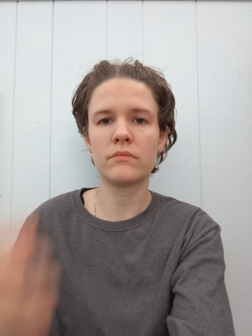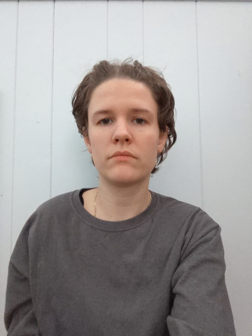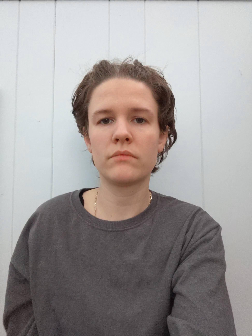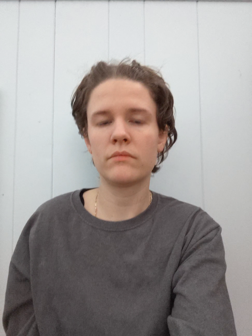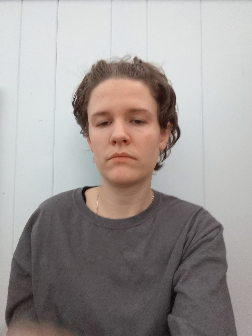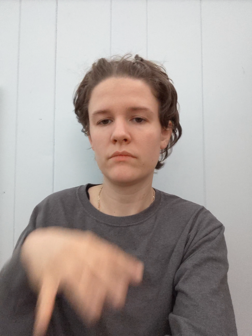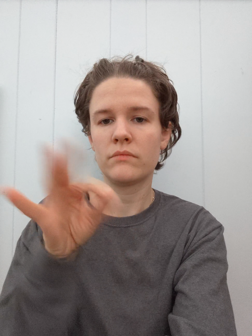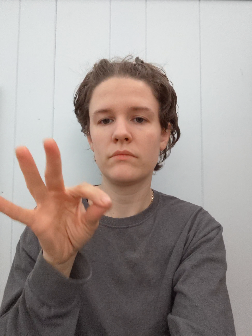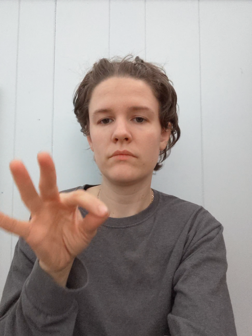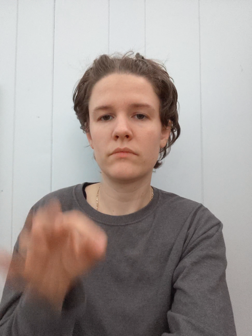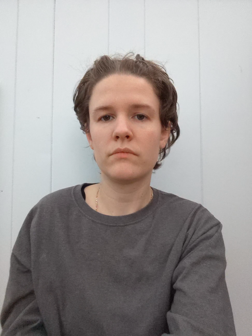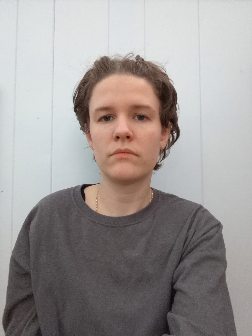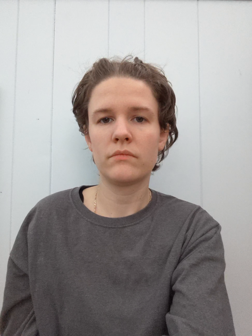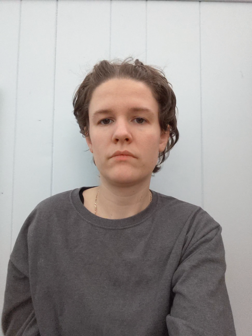find